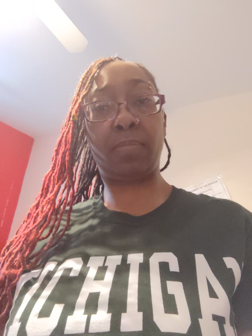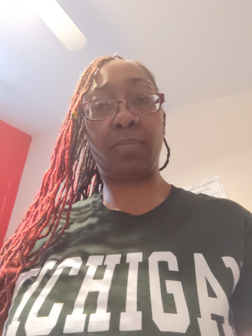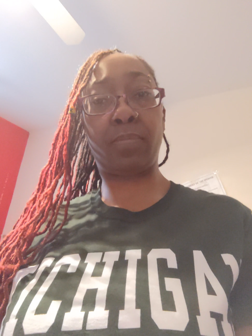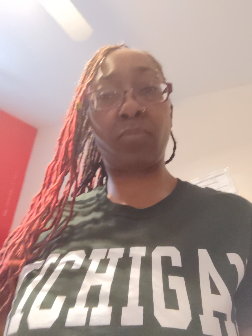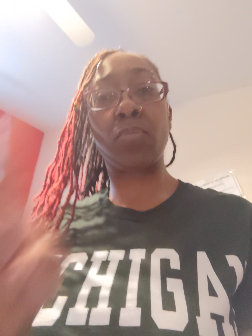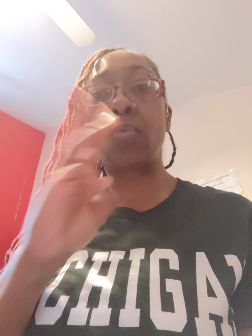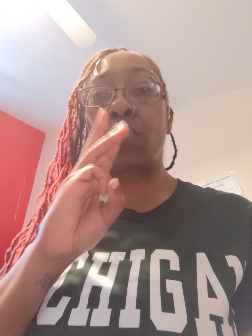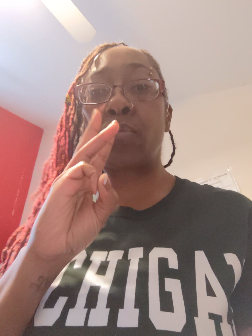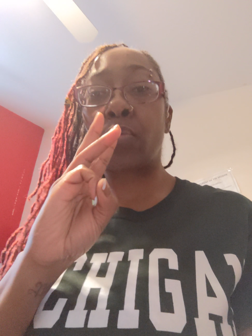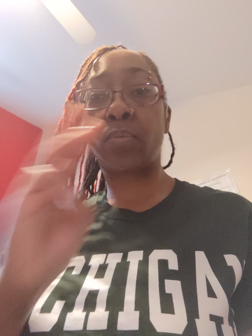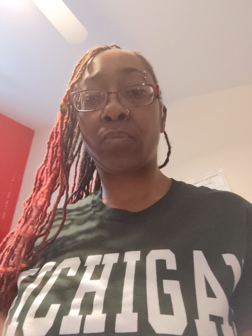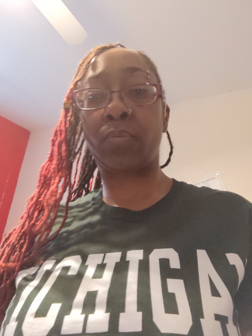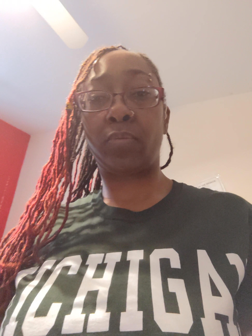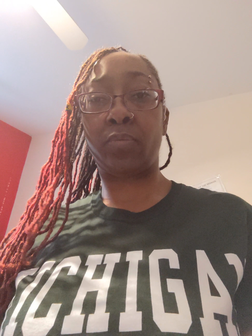water